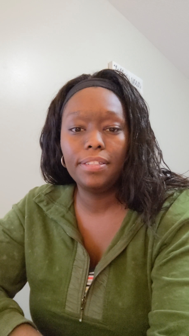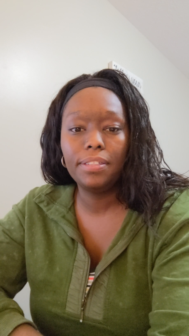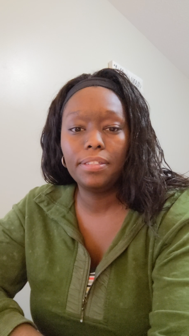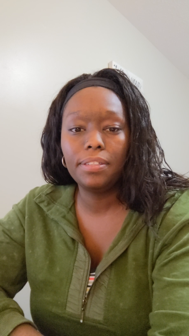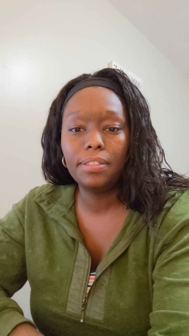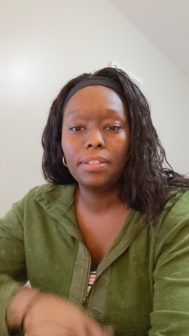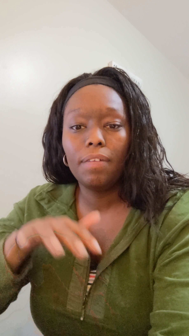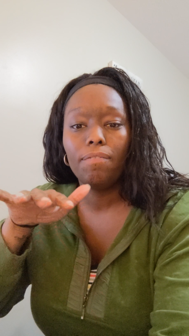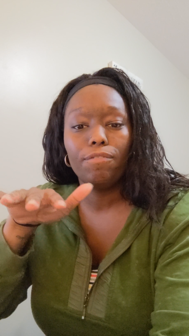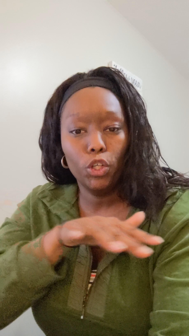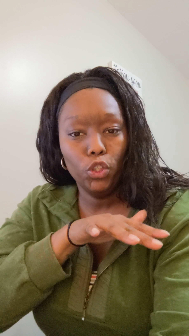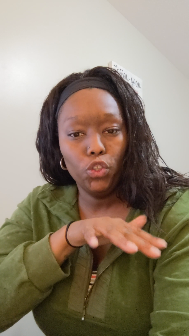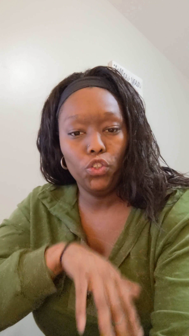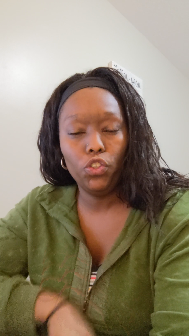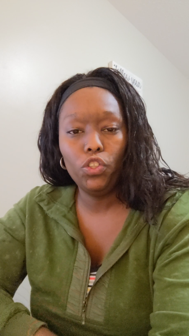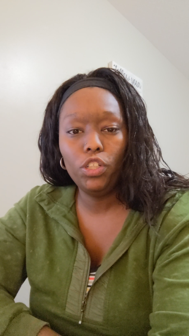full